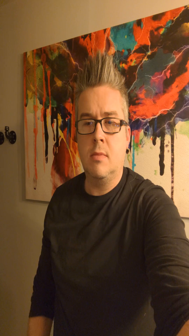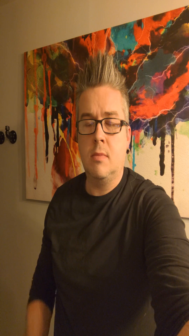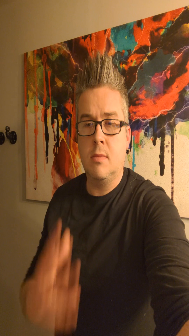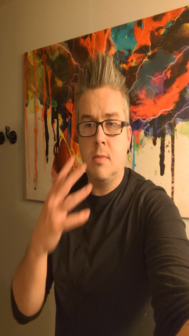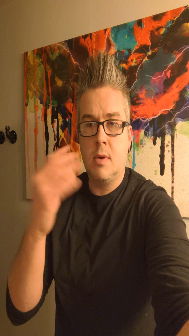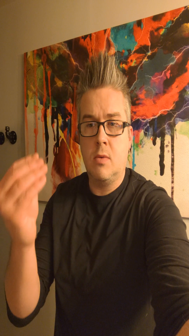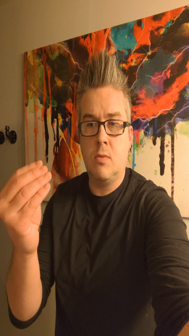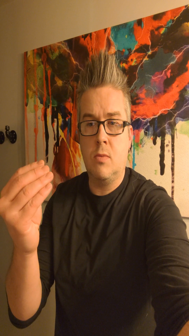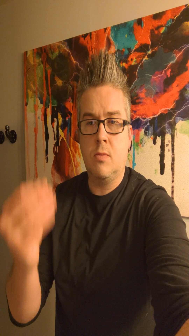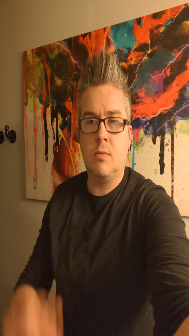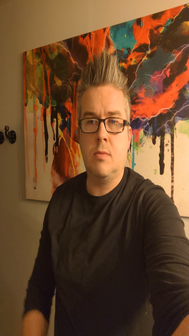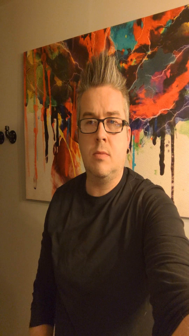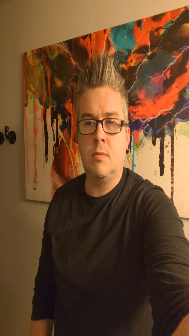go